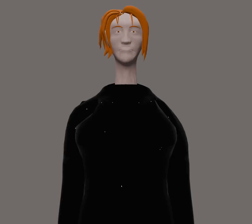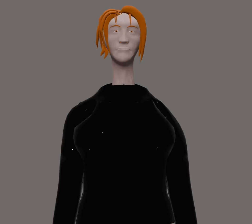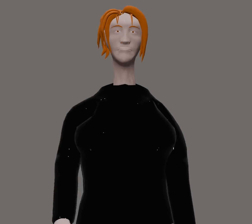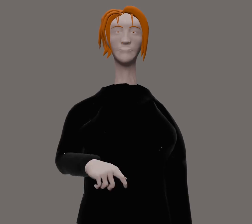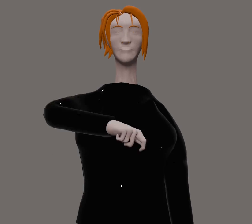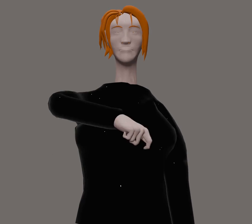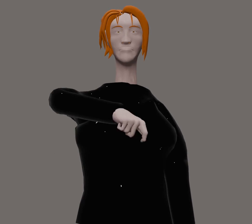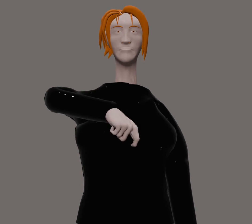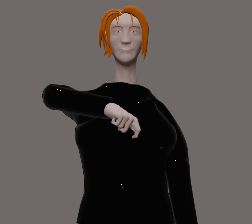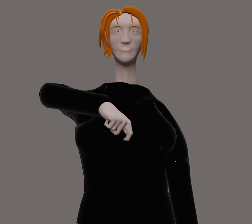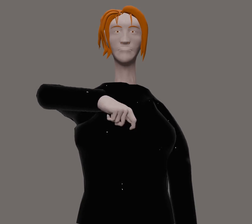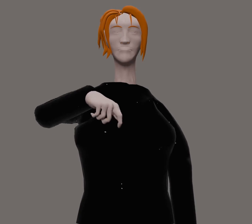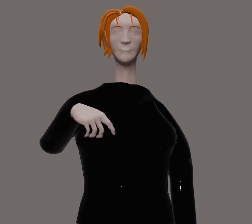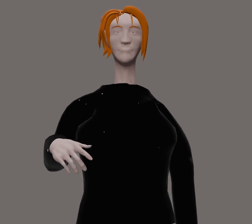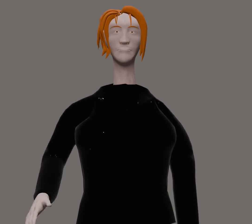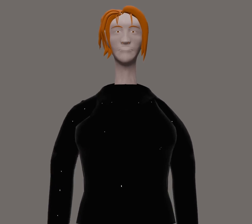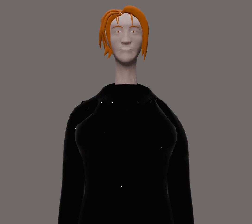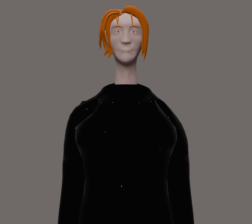Blender Cooking